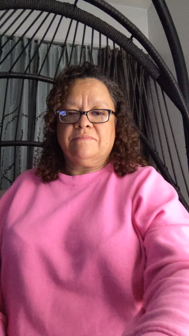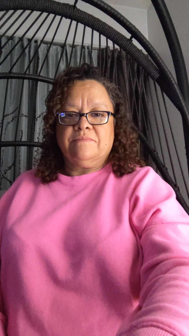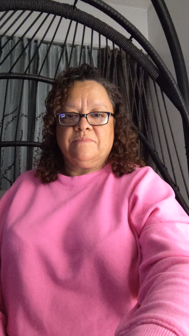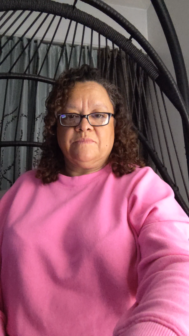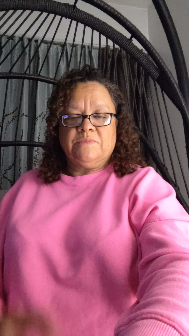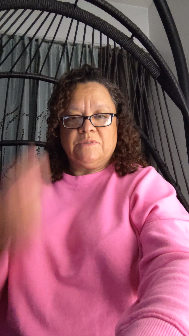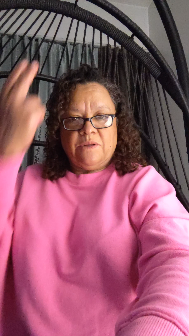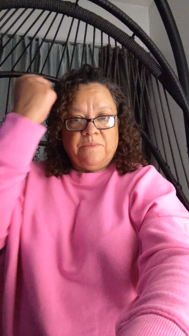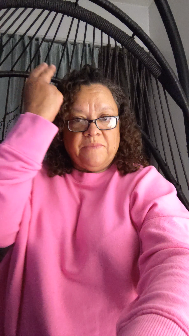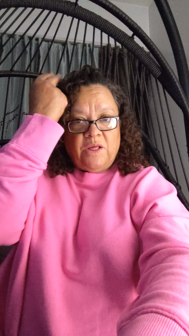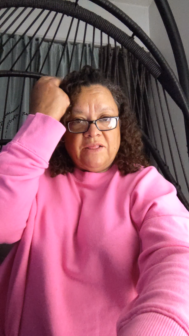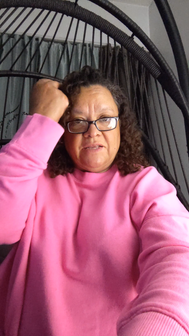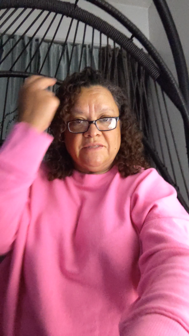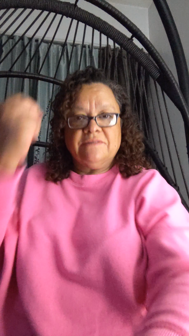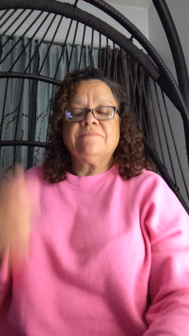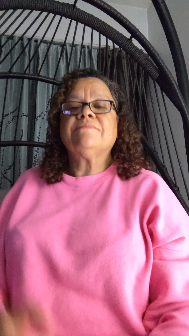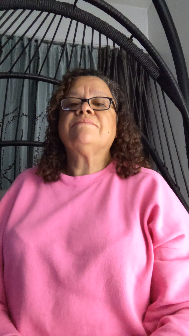bunny